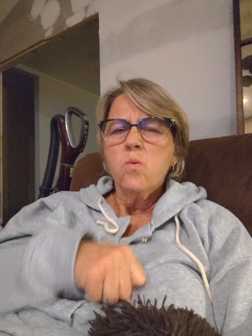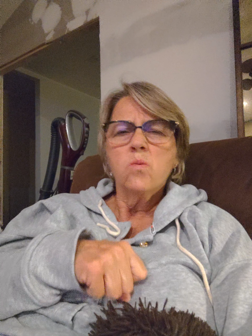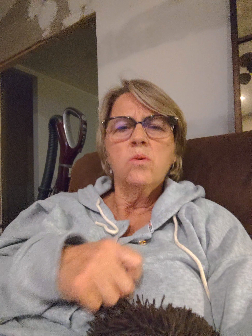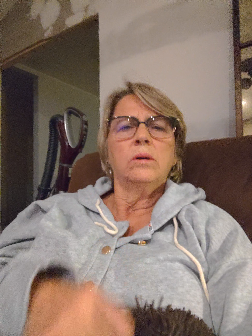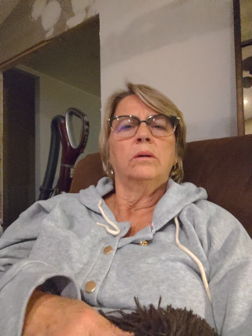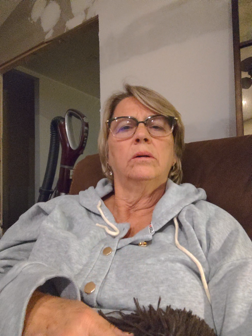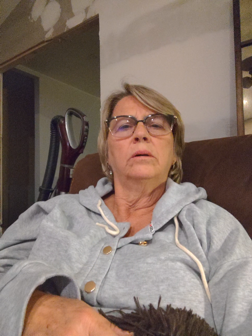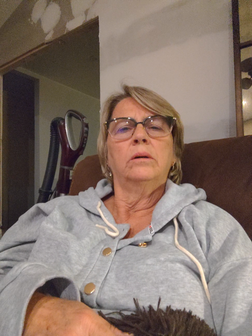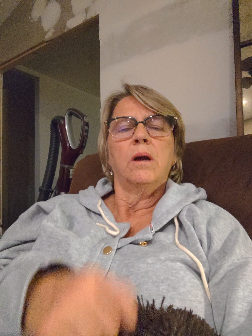old